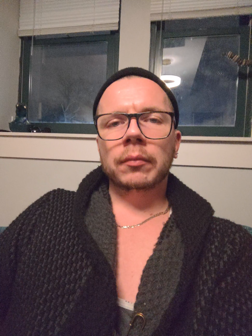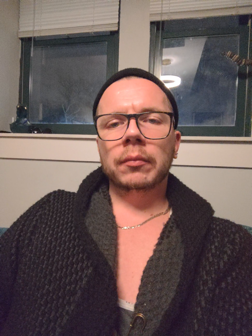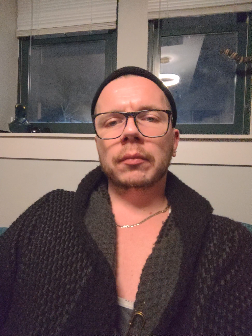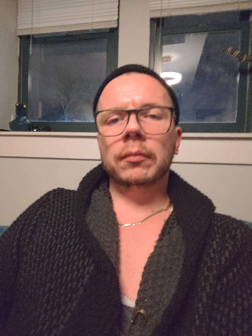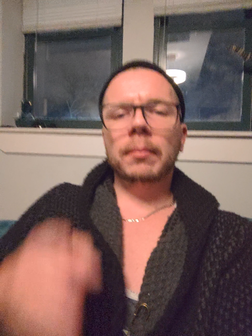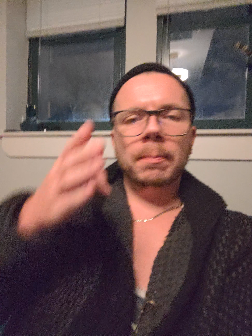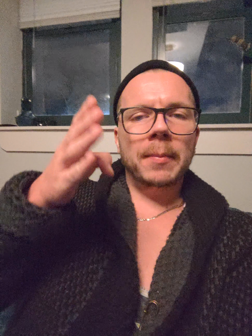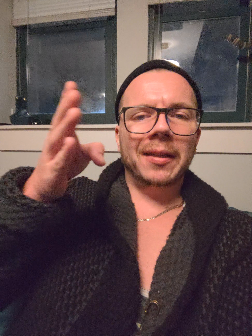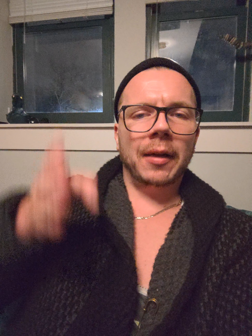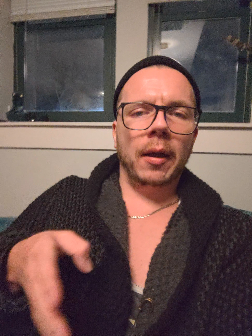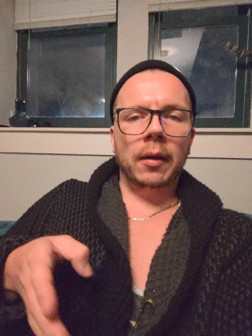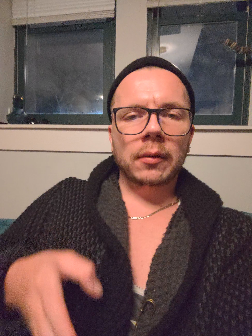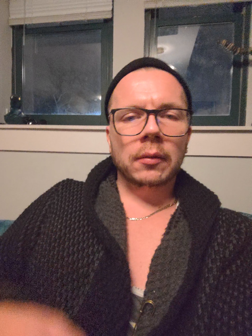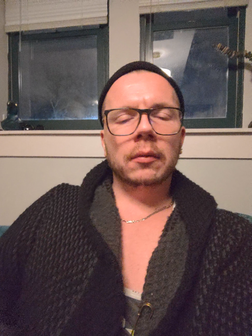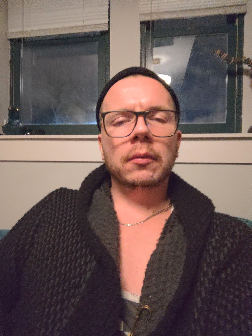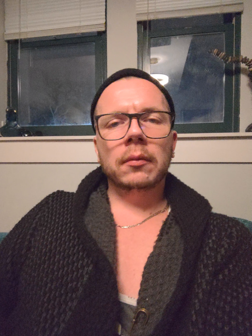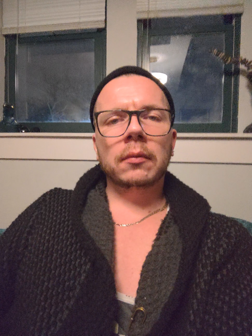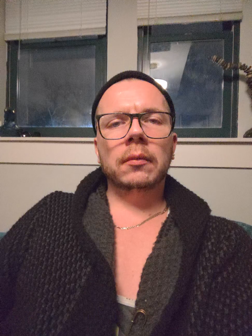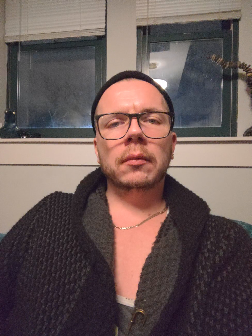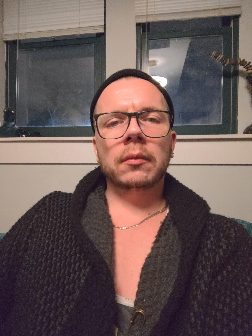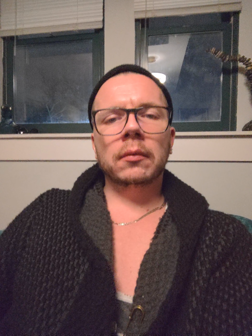beside